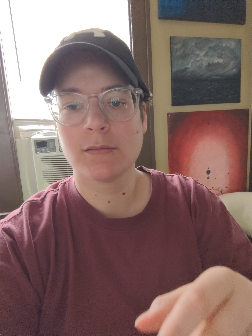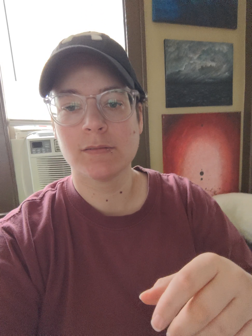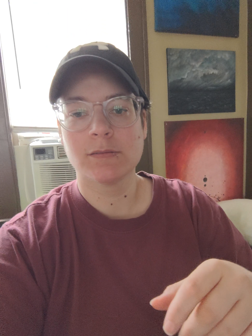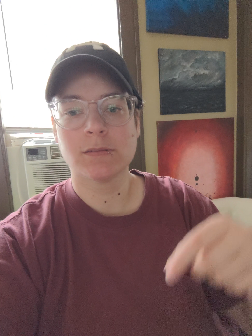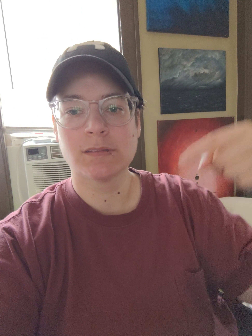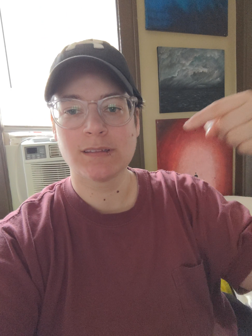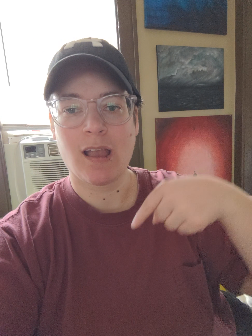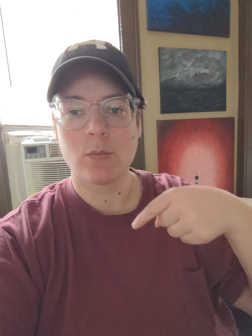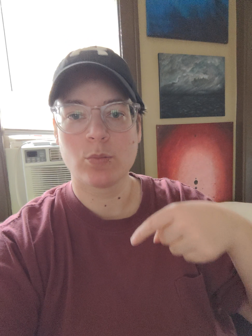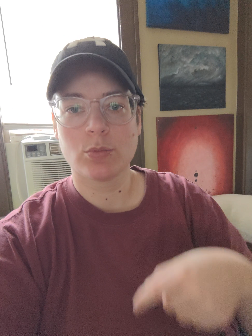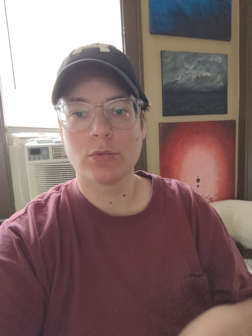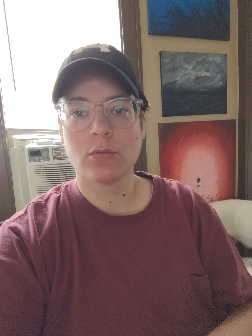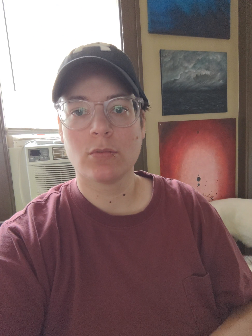down